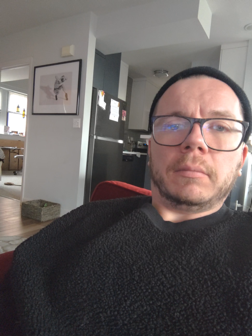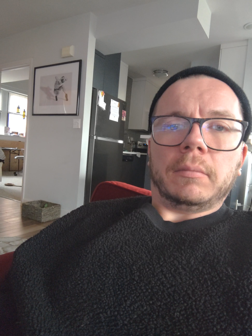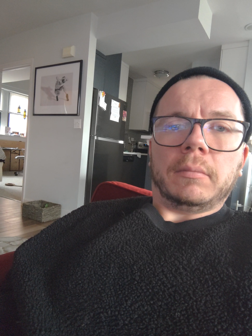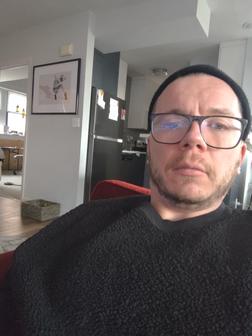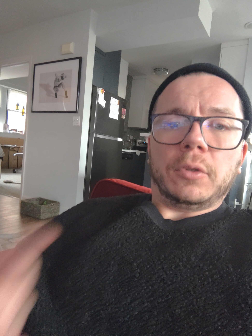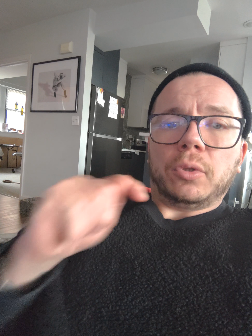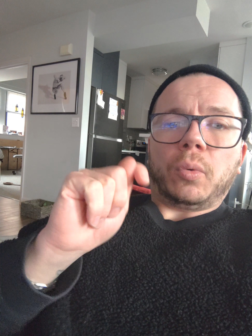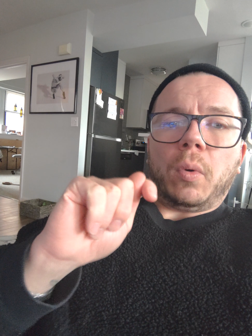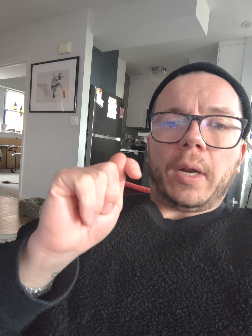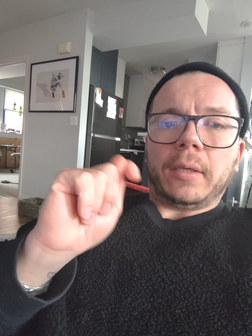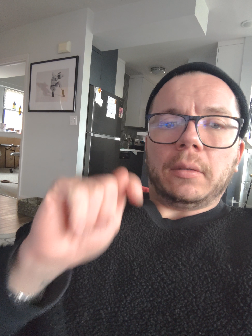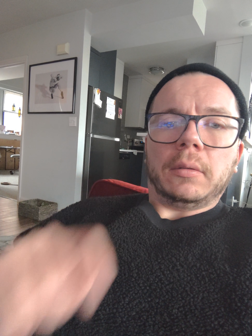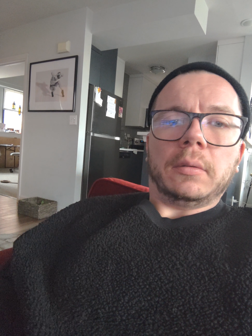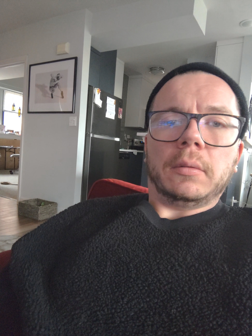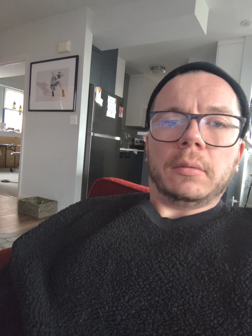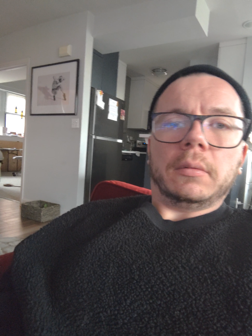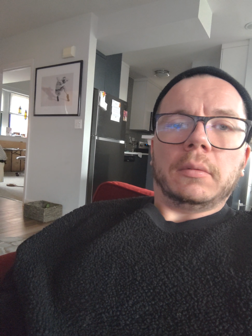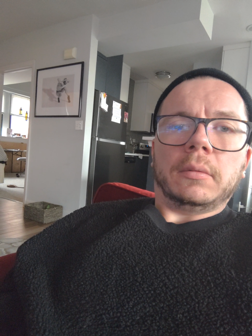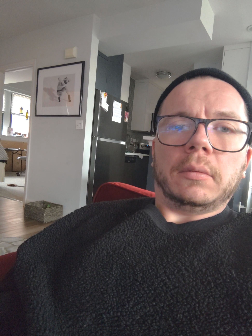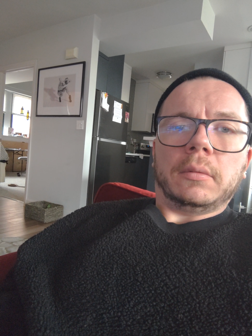toy